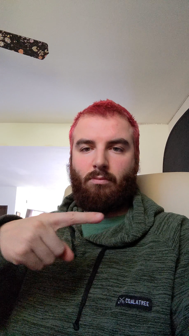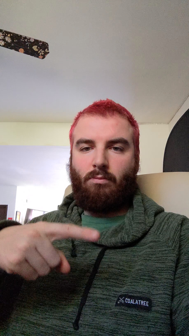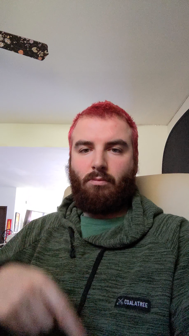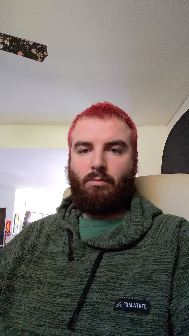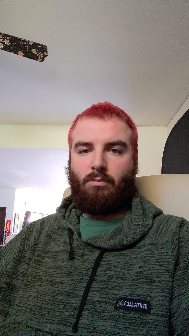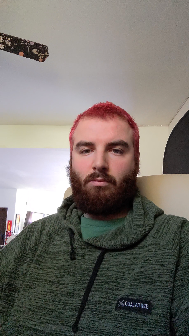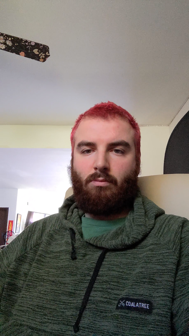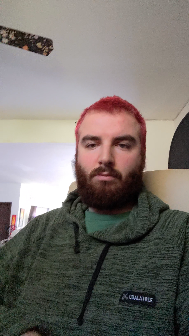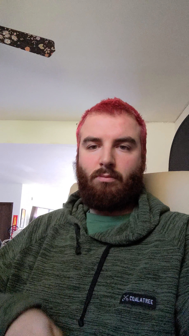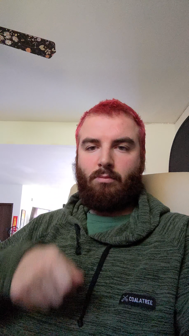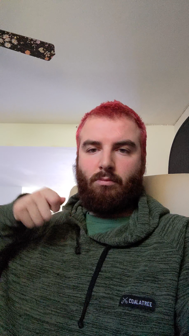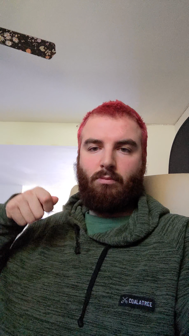pull